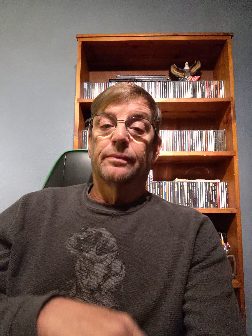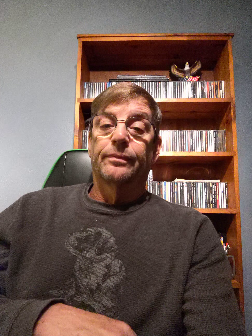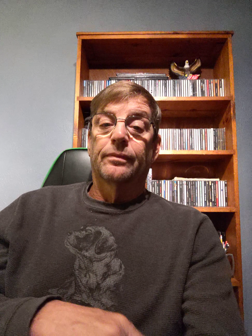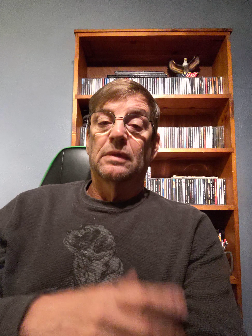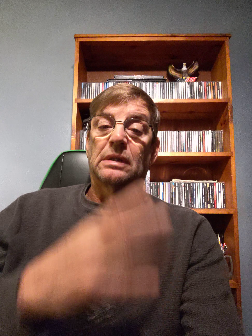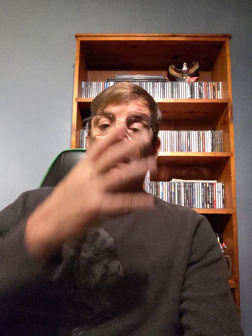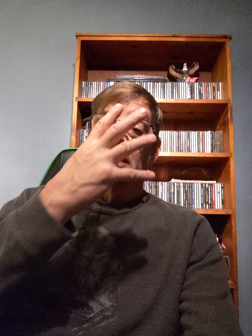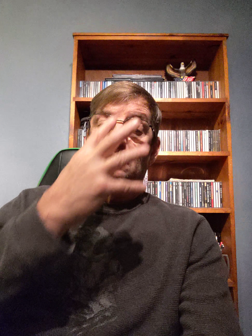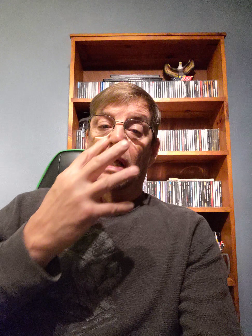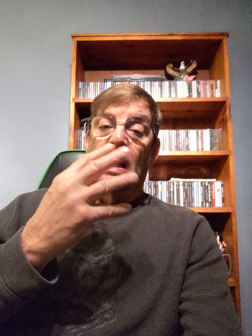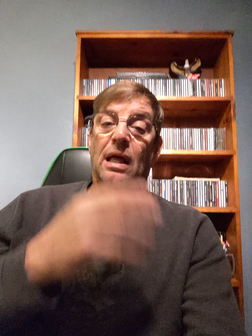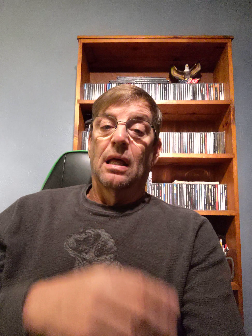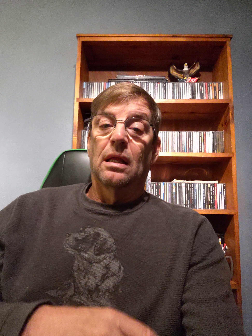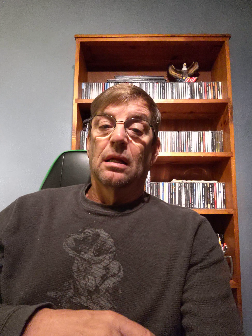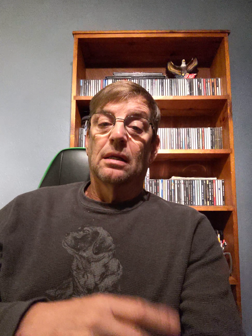sad